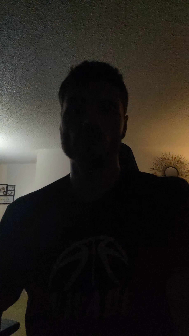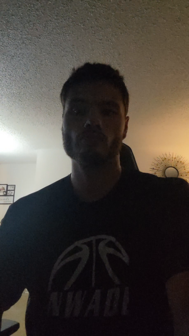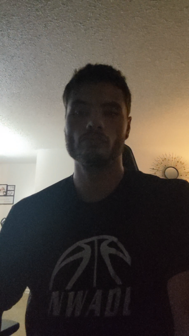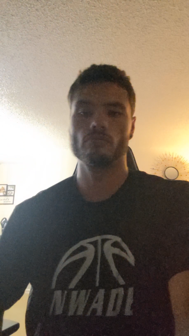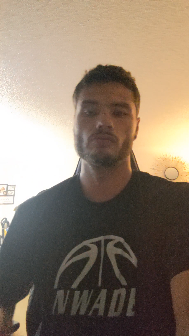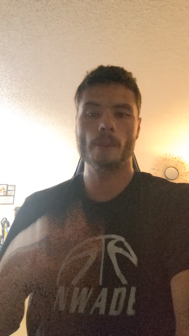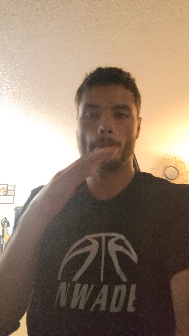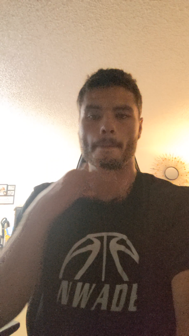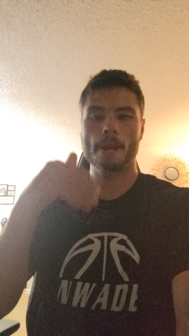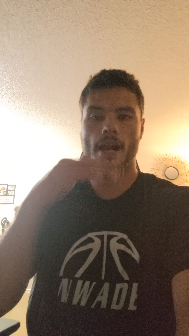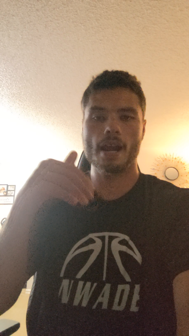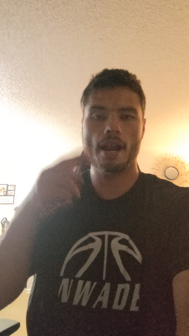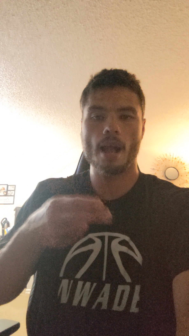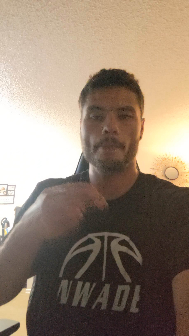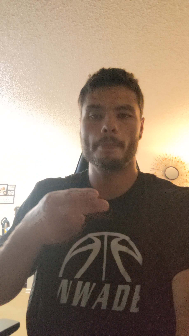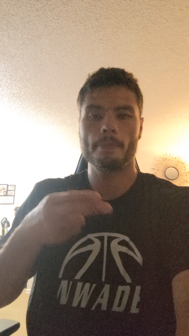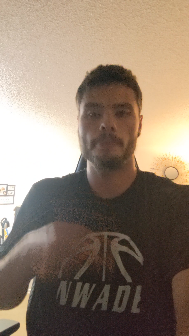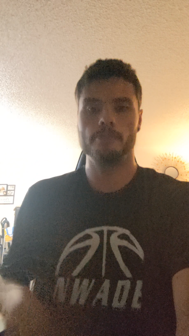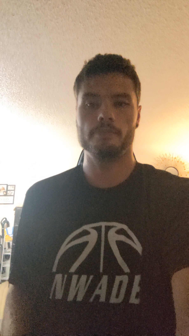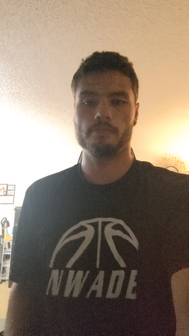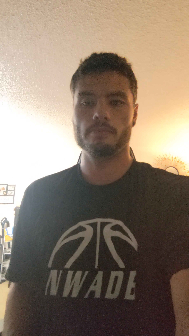pet's name